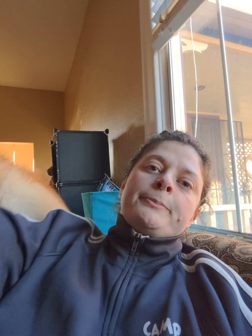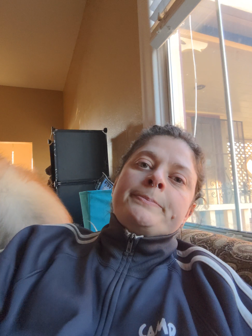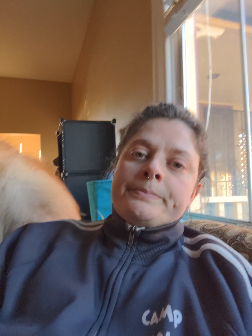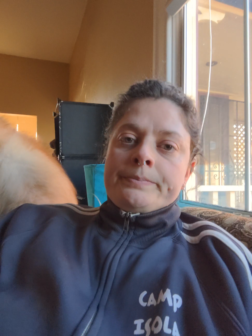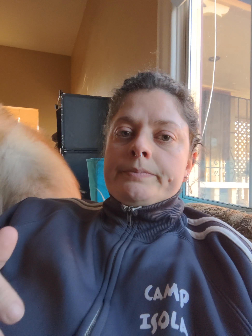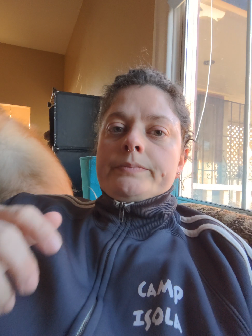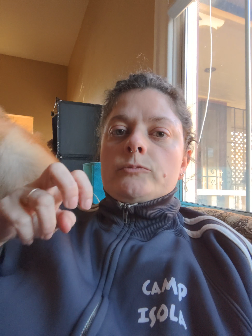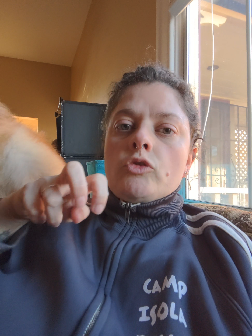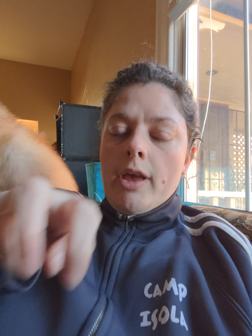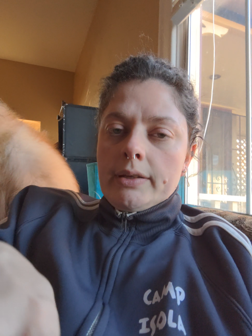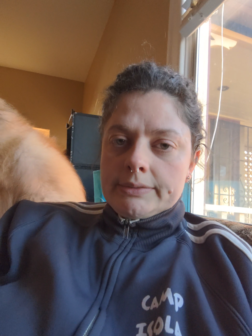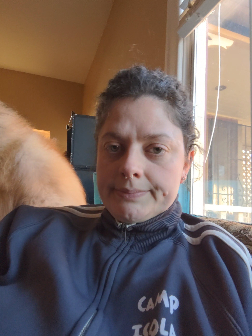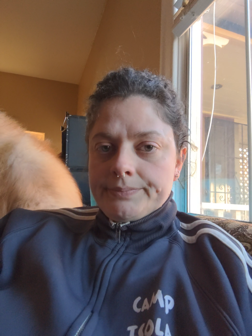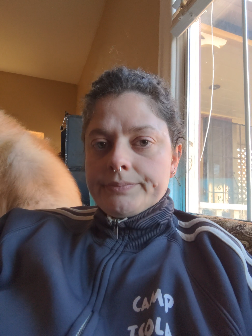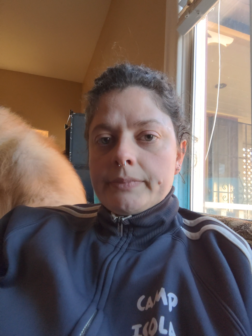ride